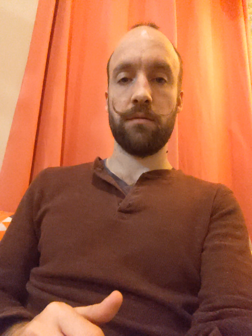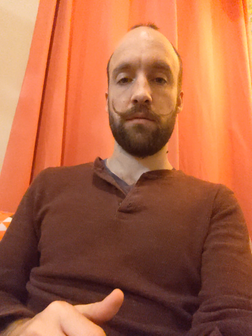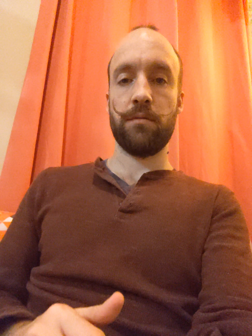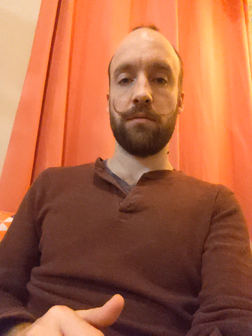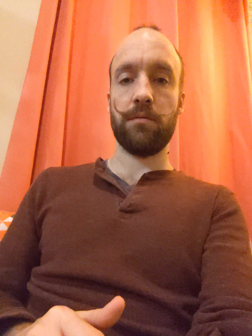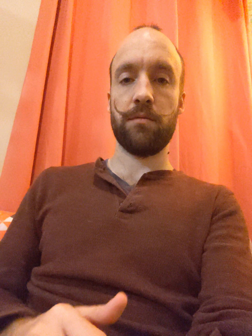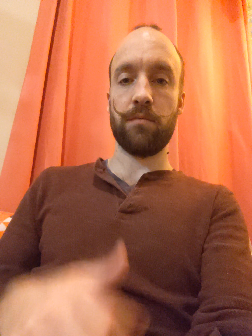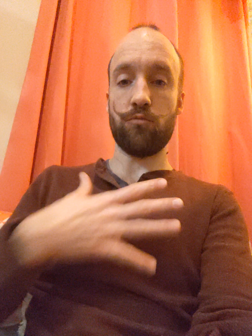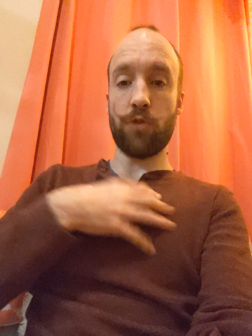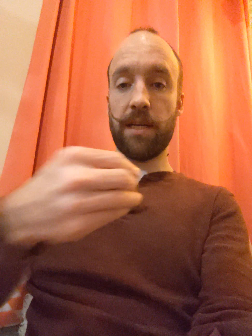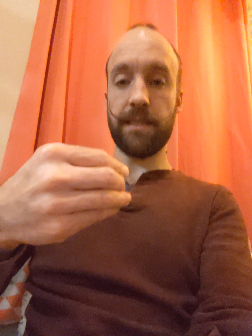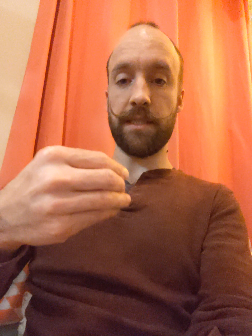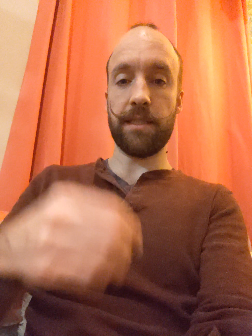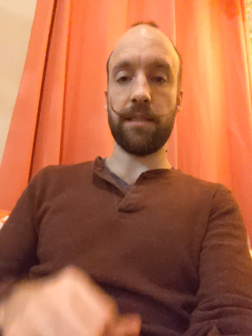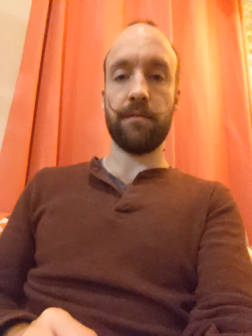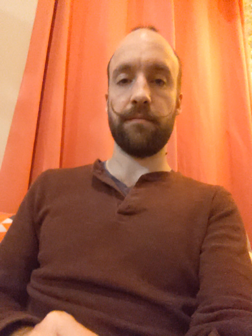white